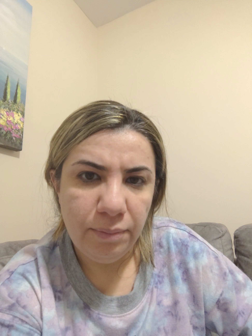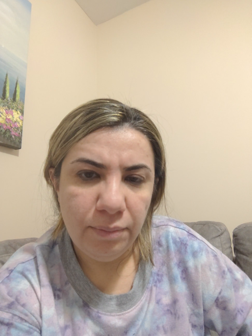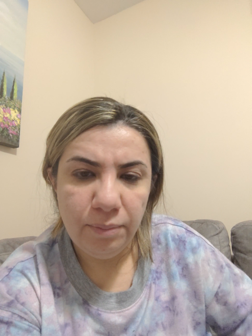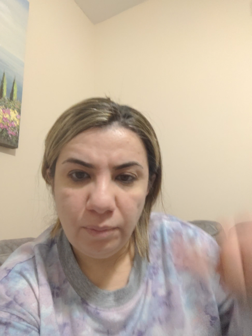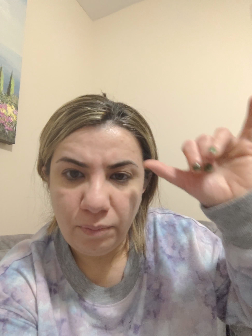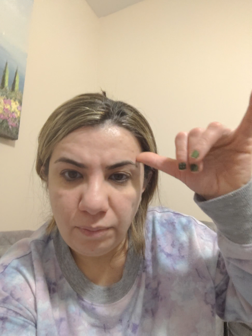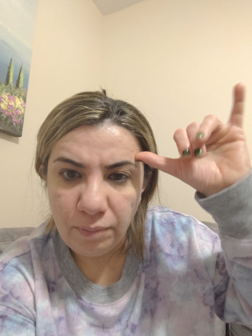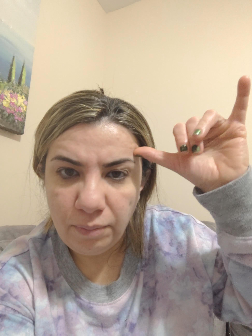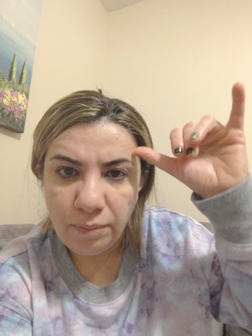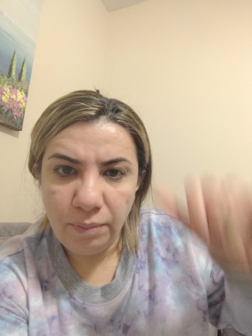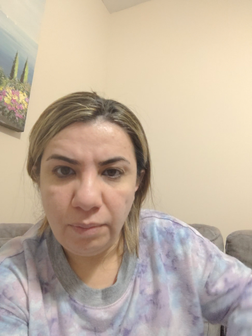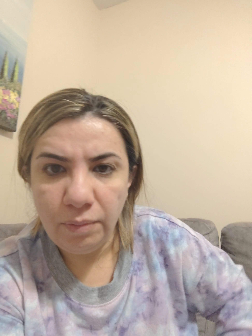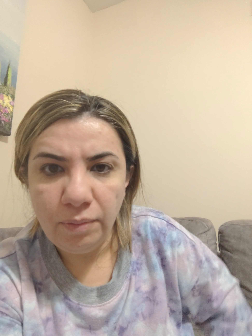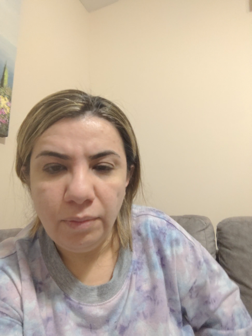cow